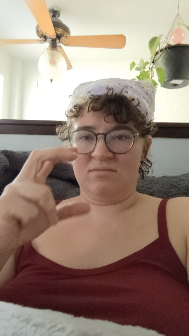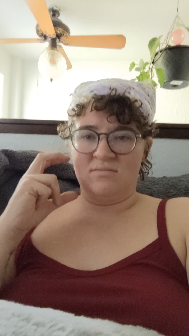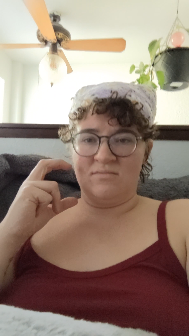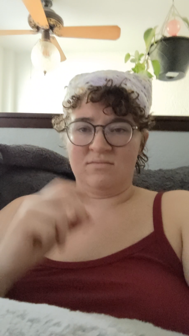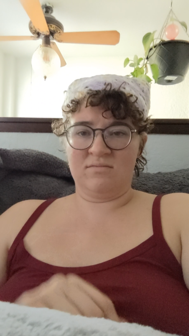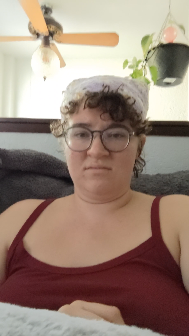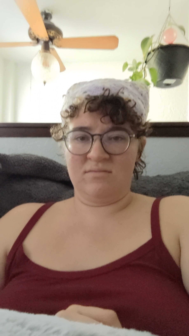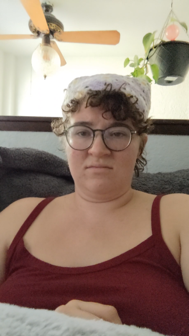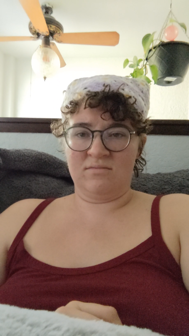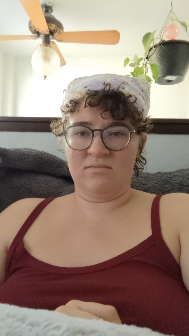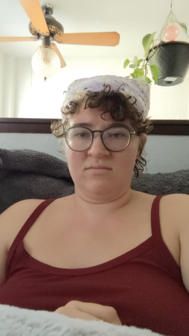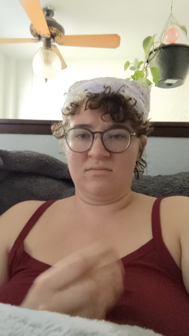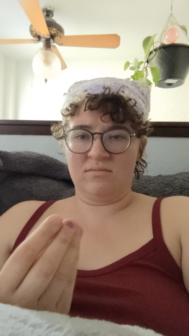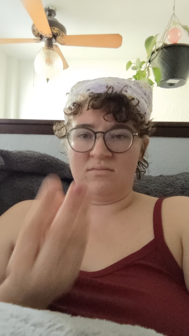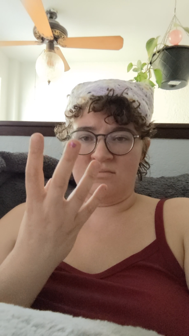plants